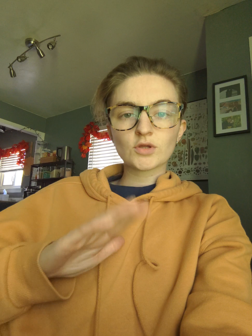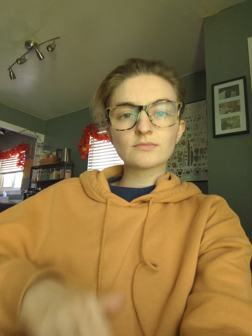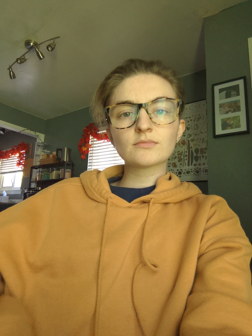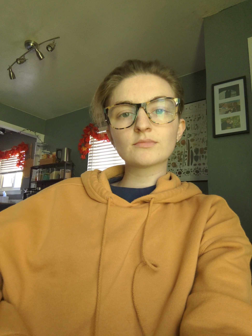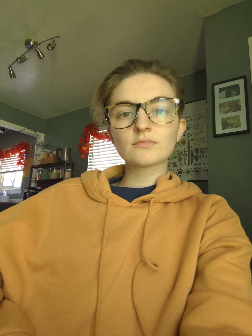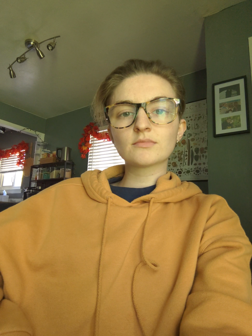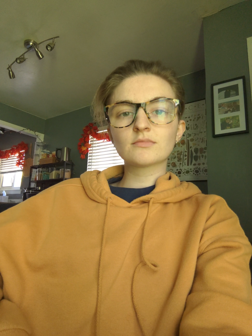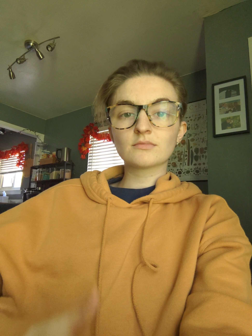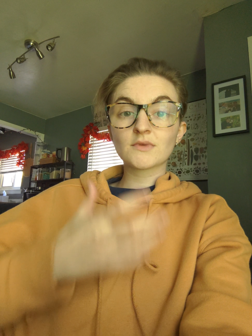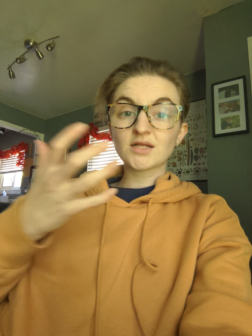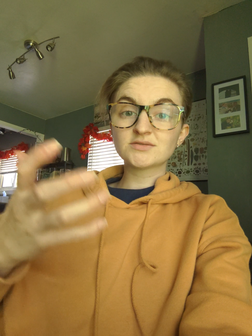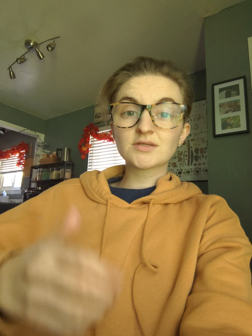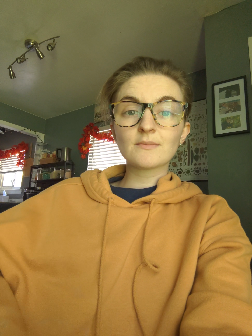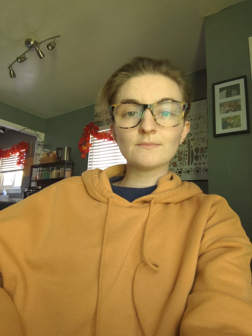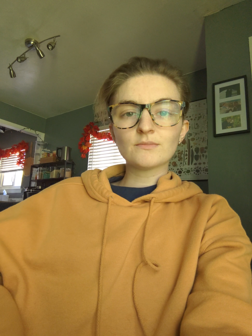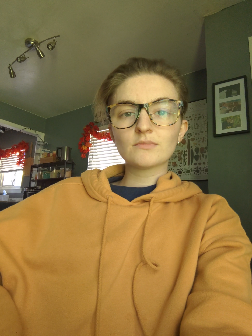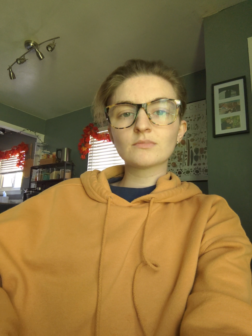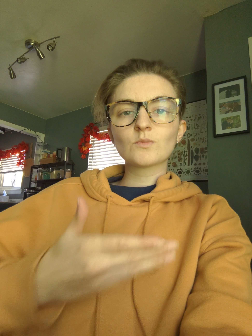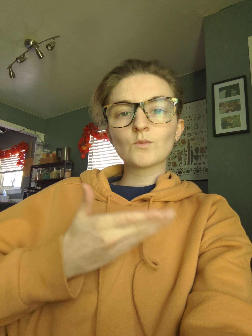a lot